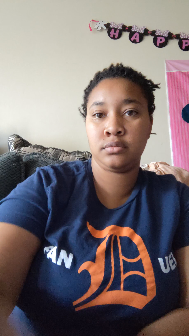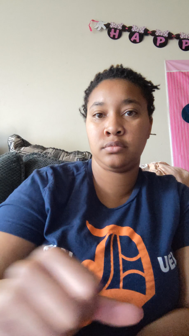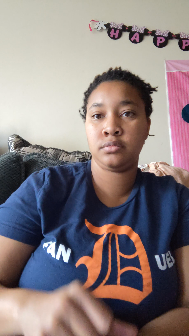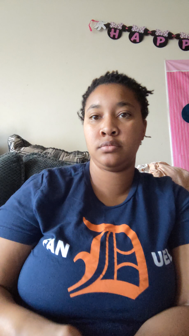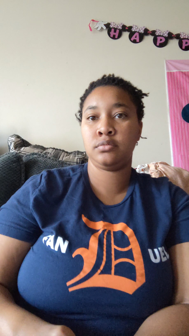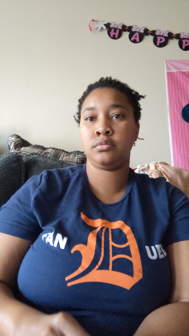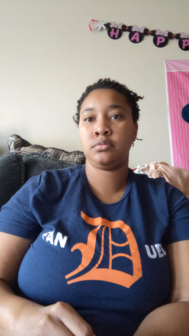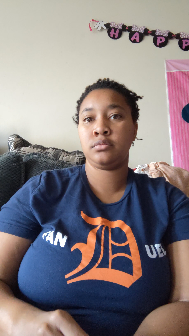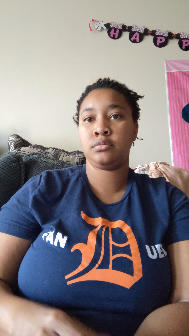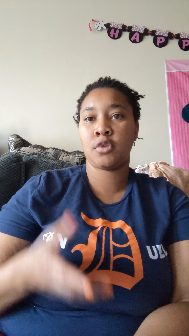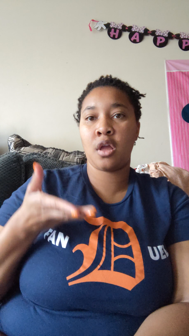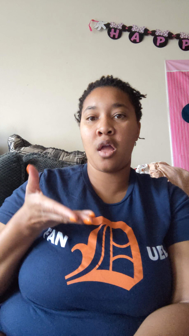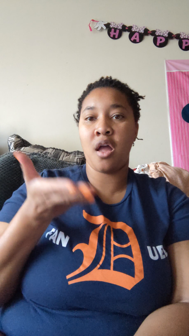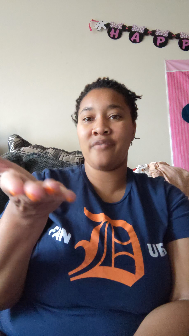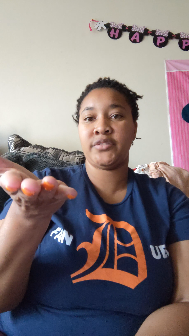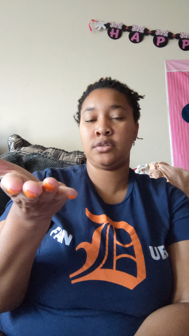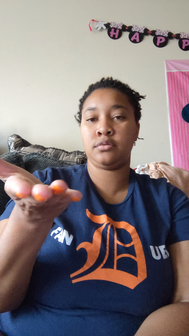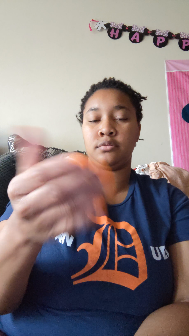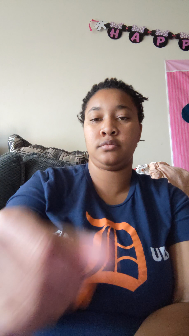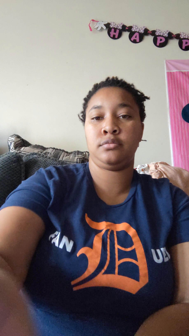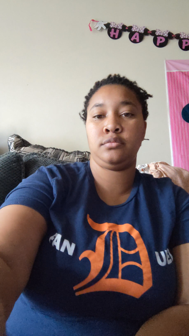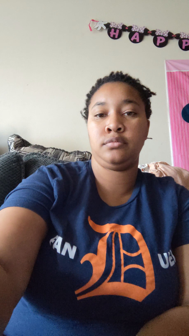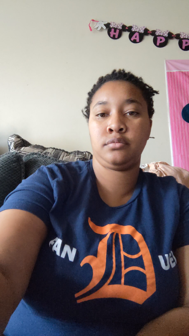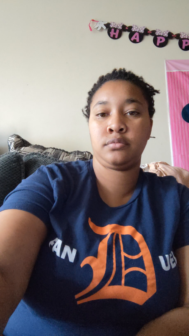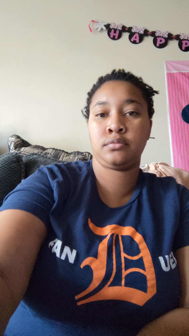oven